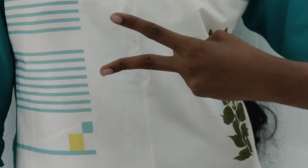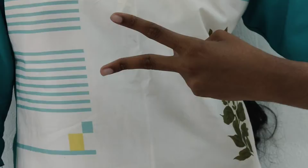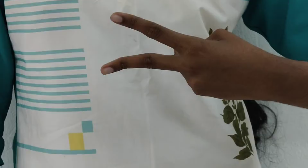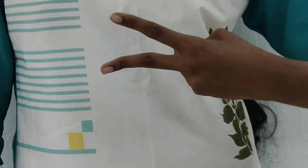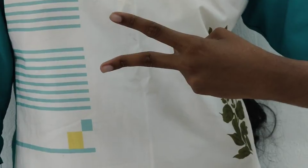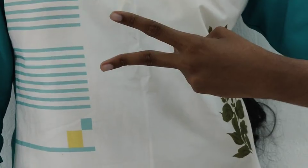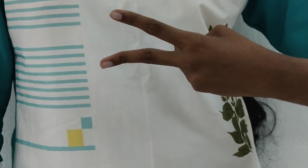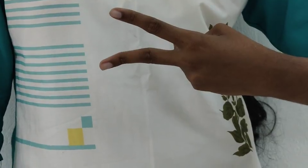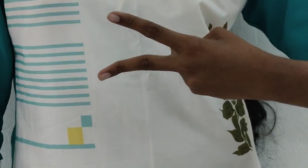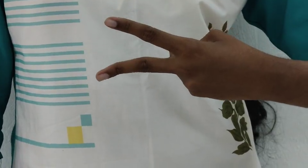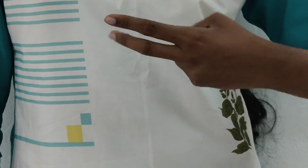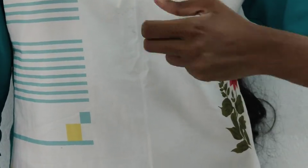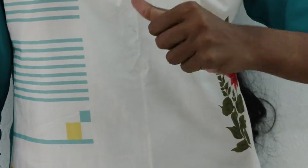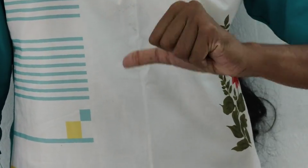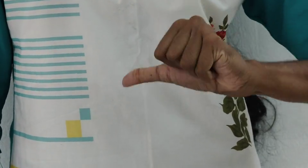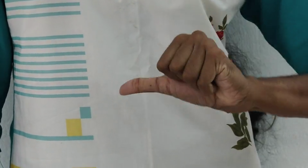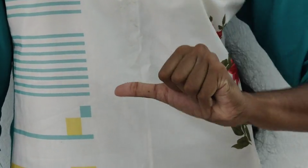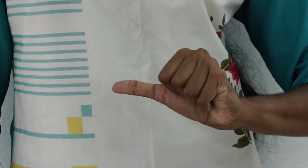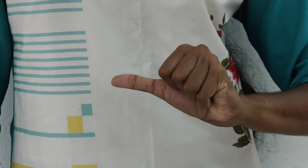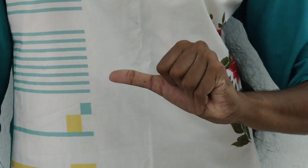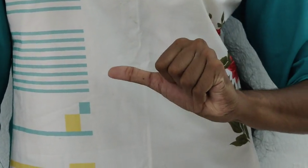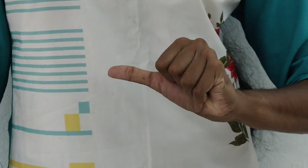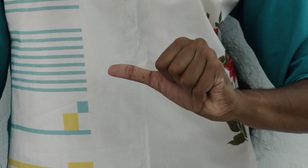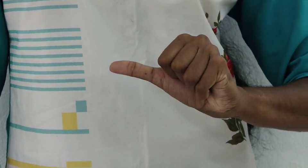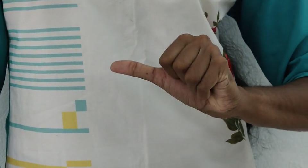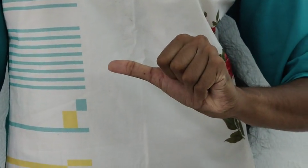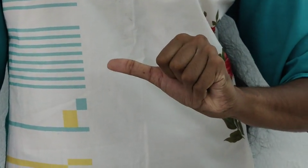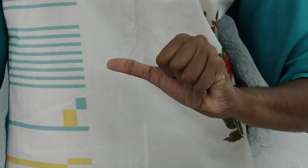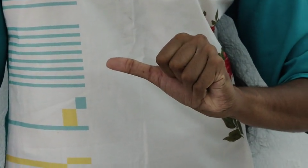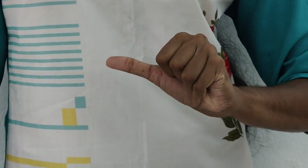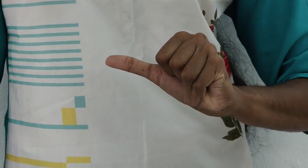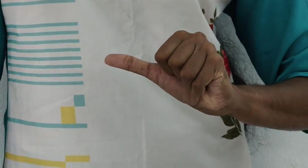ഐ